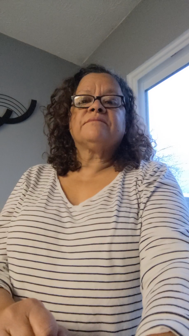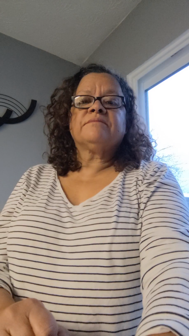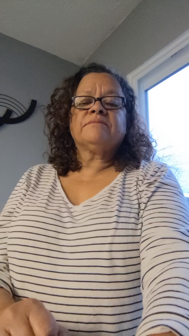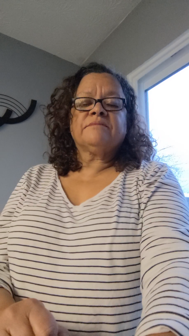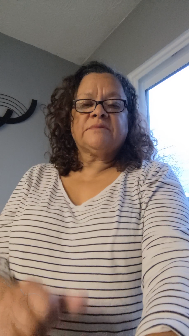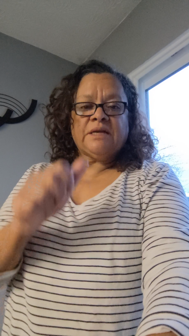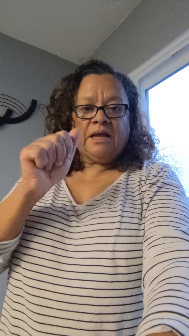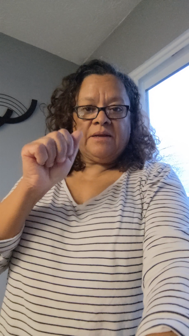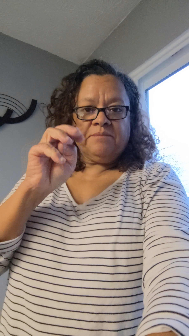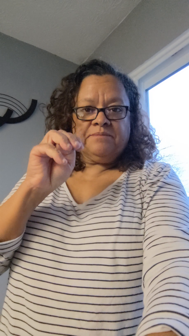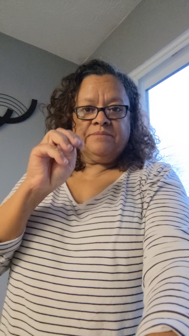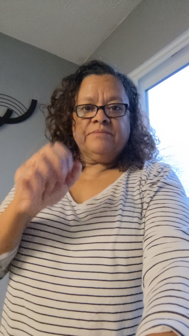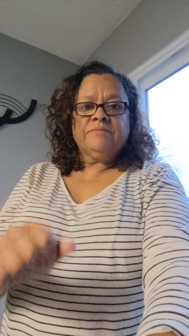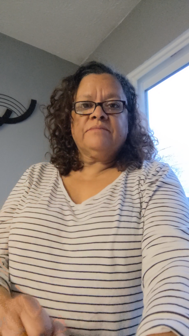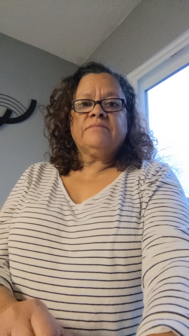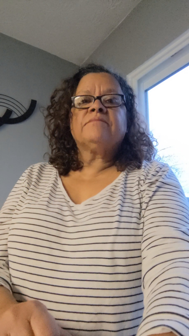am